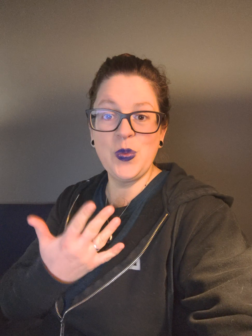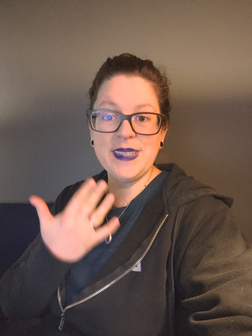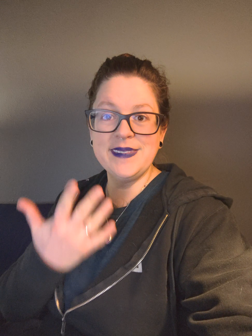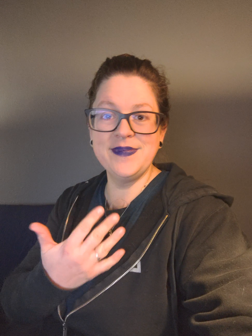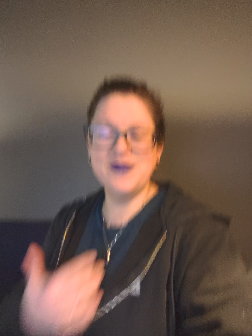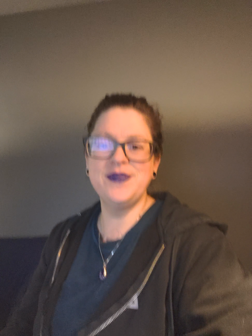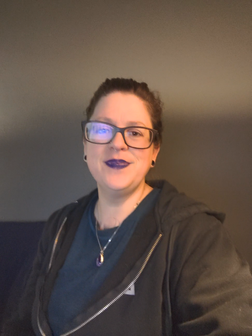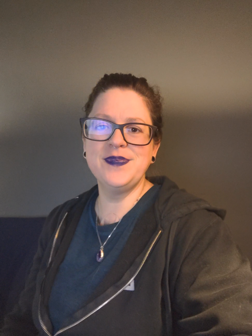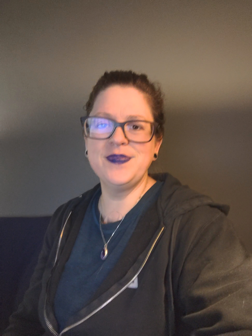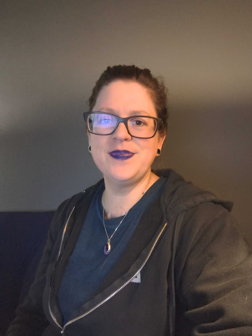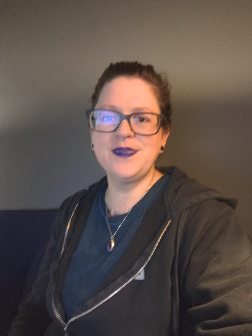wait